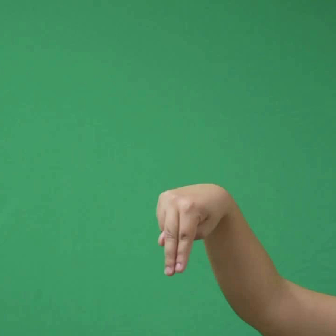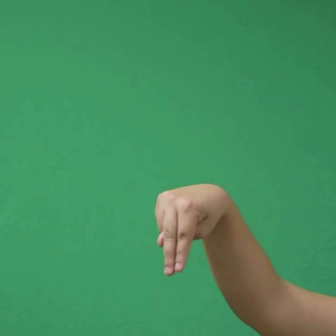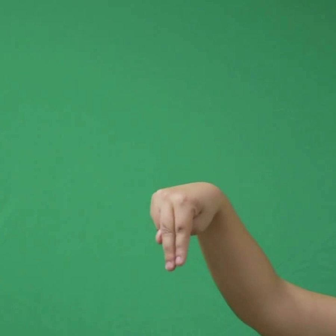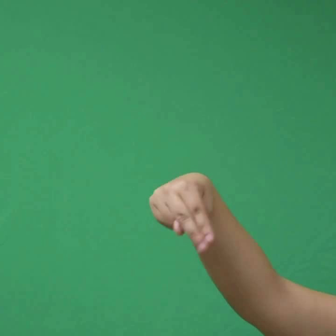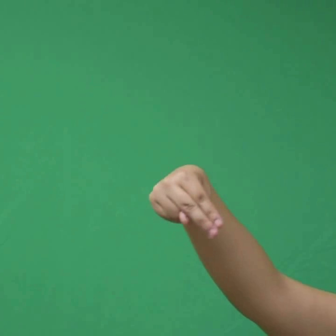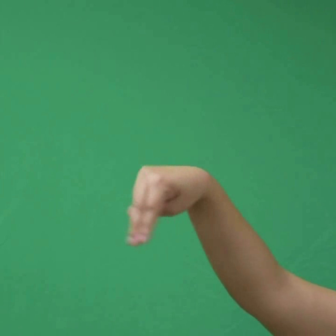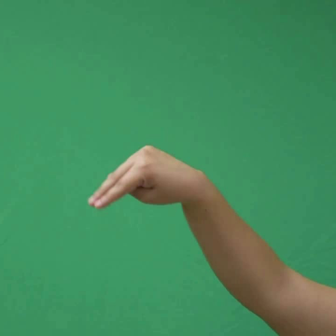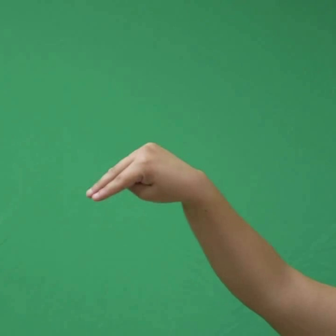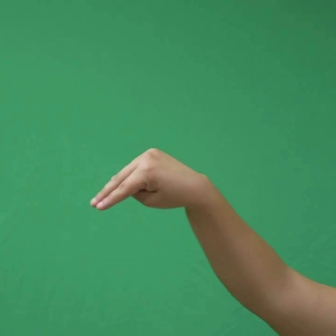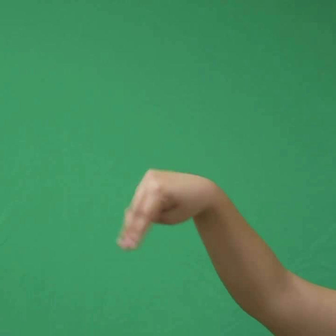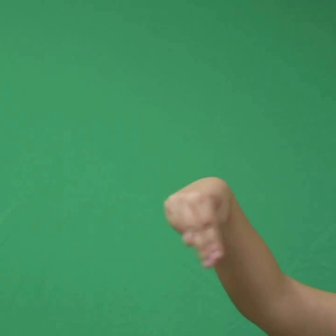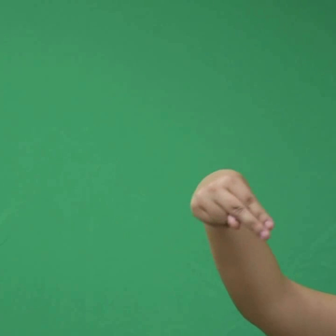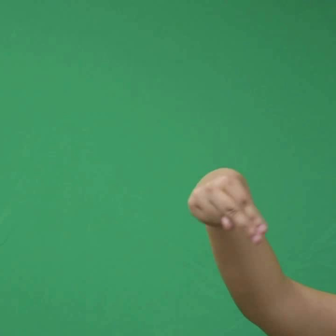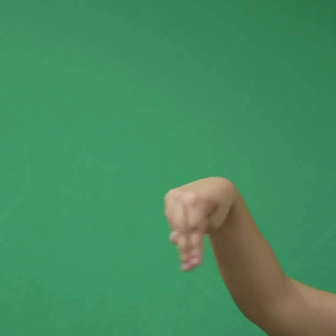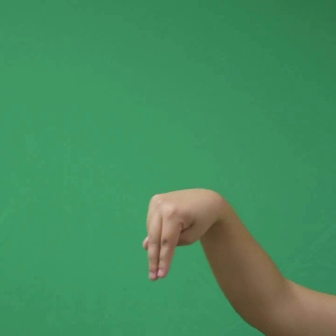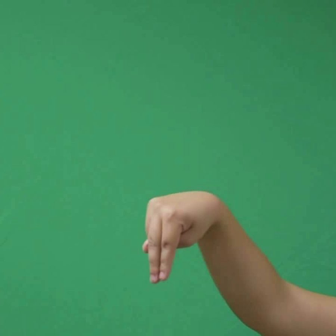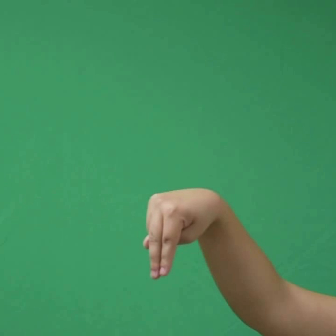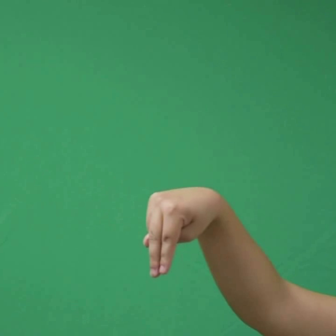Ñ